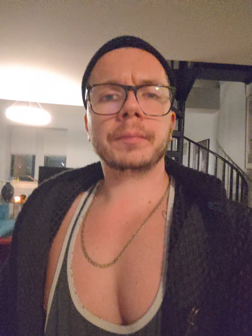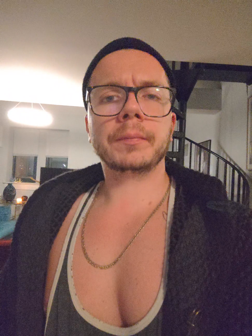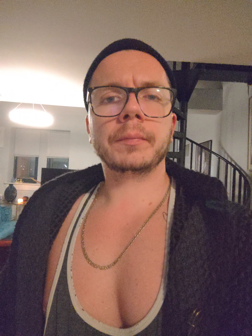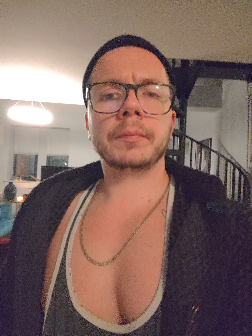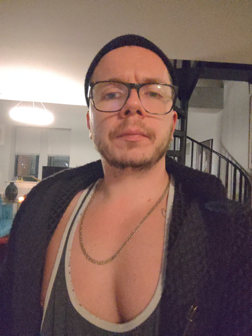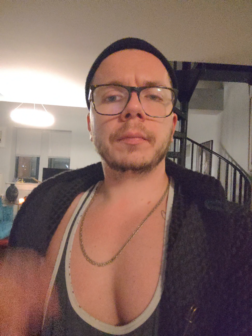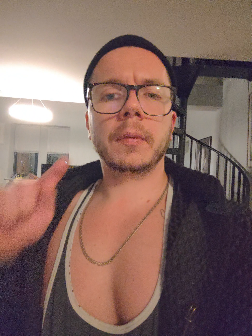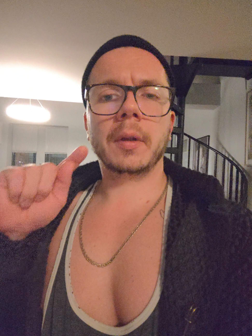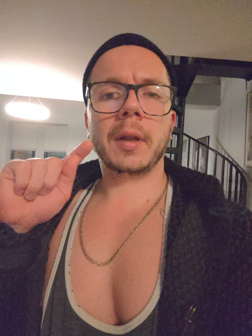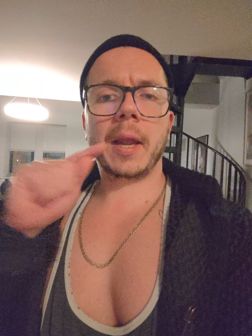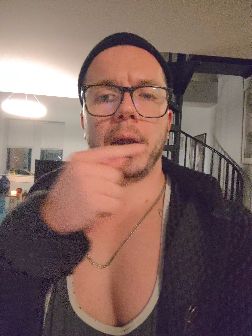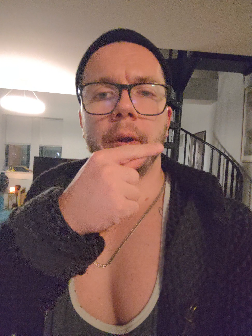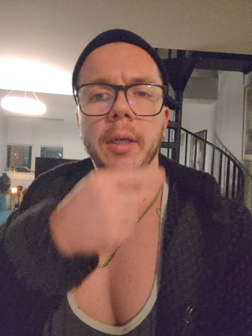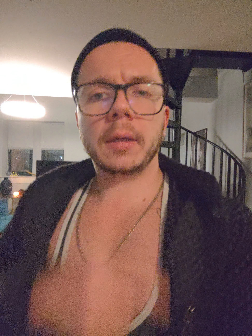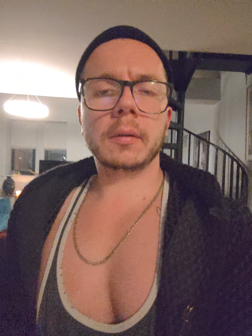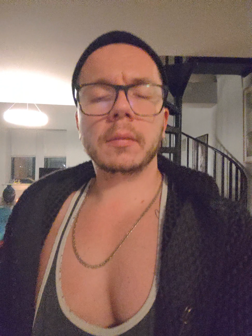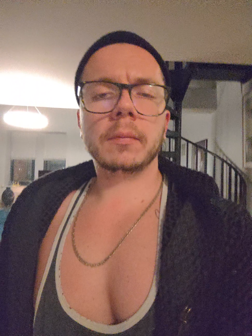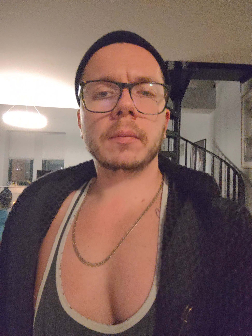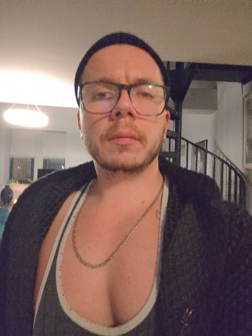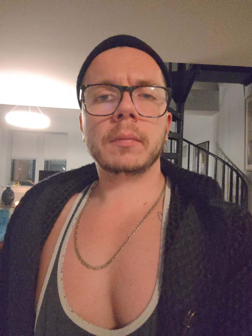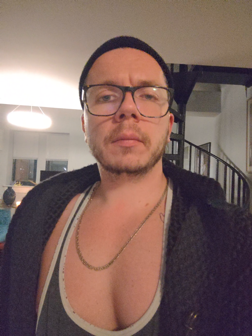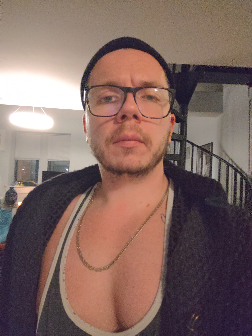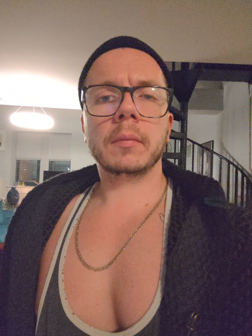carrot